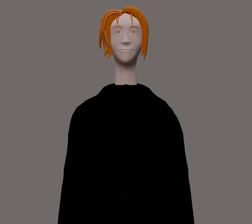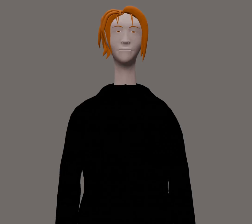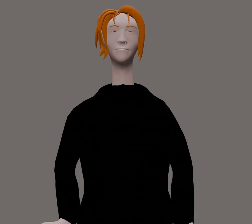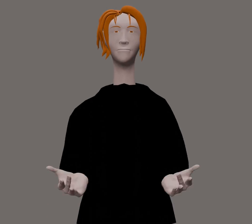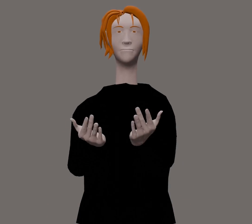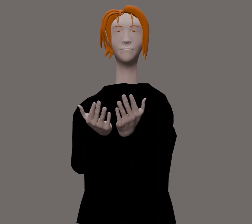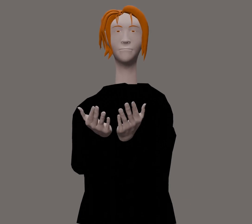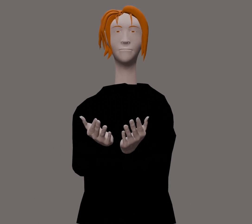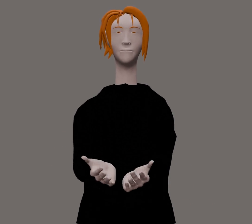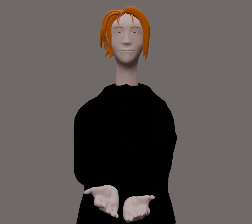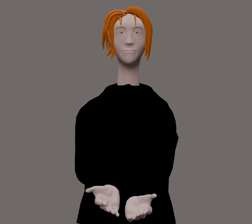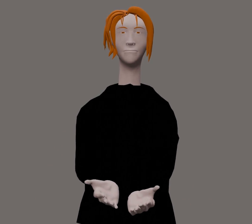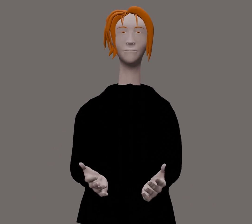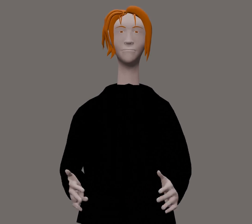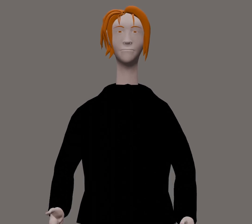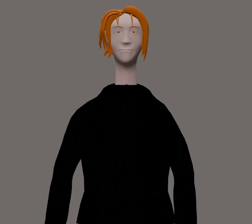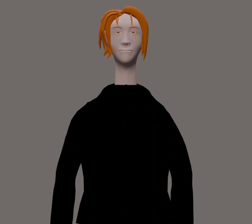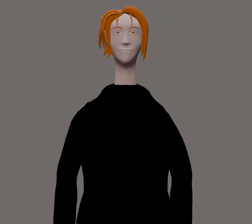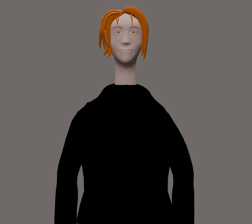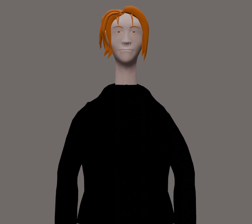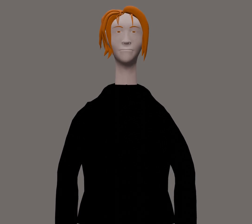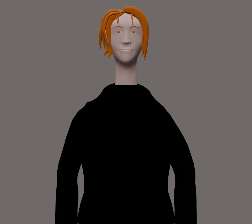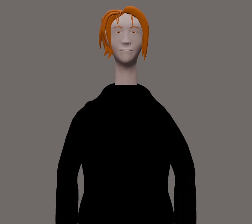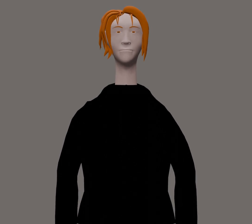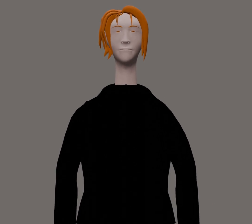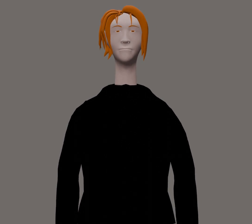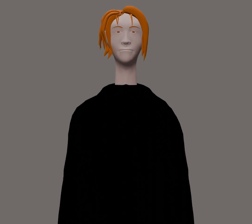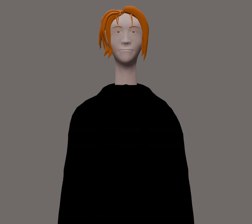Boat